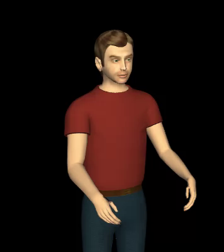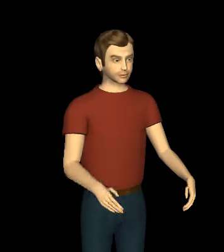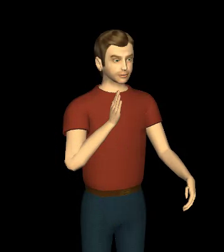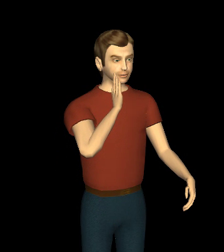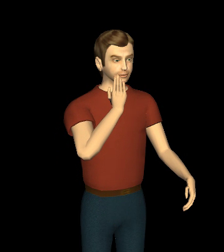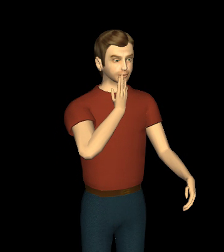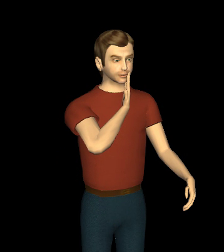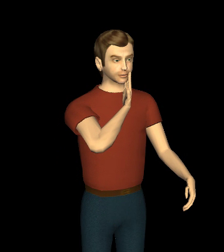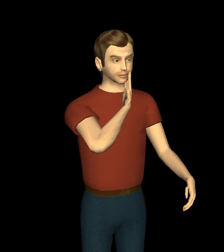جانفي